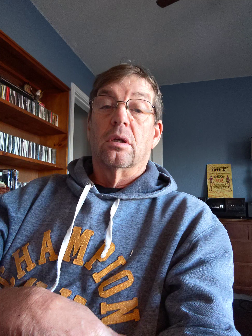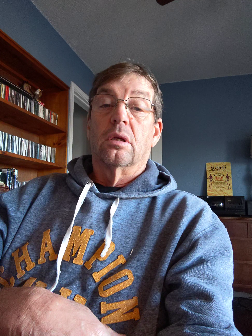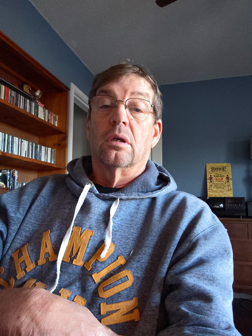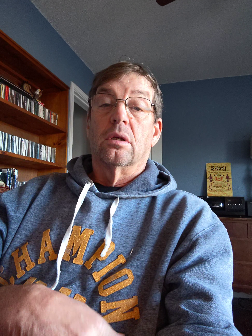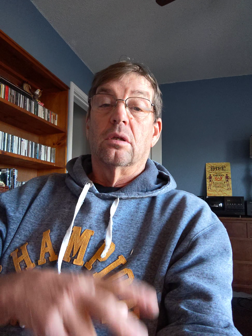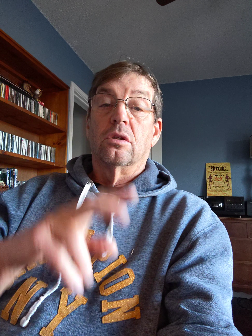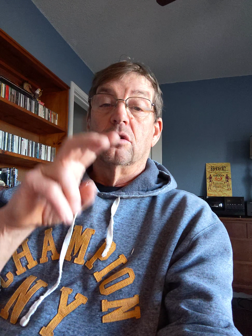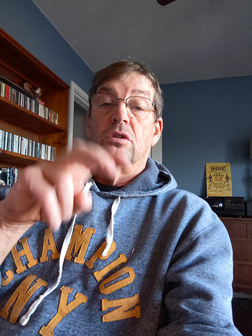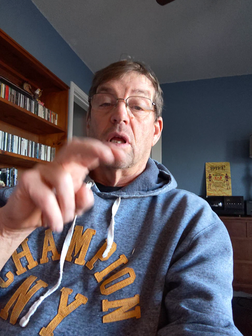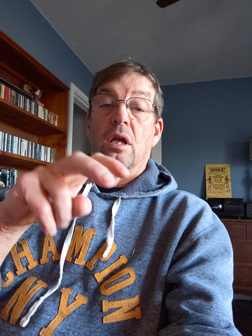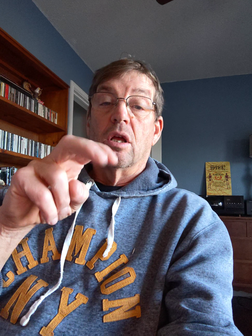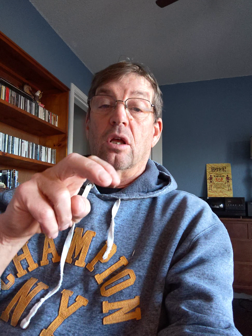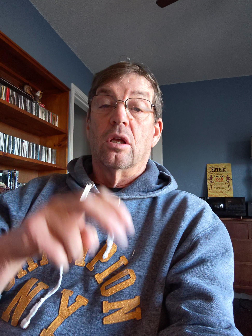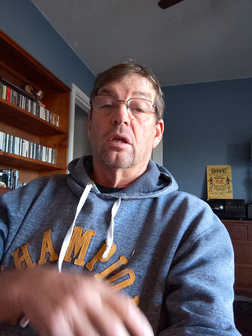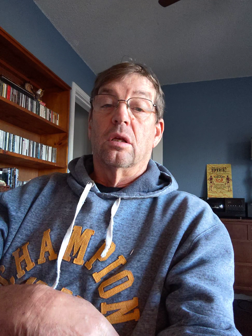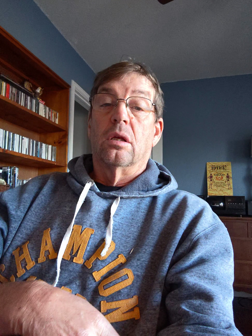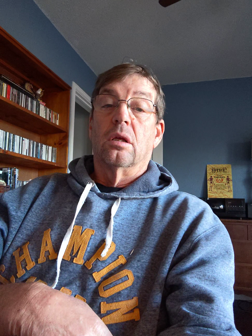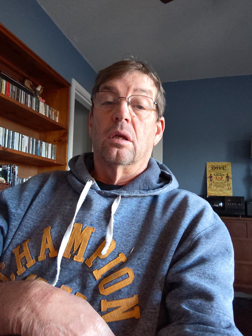chair